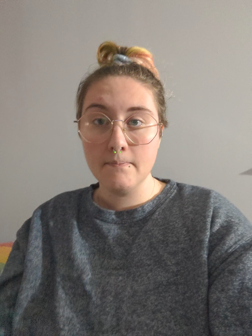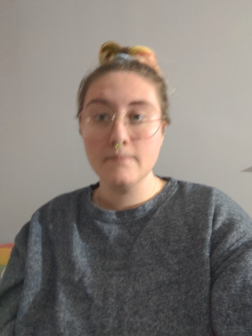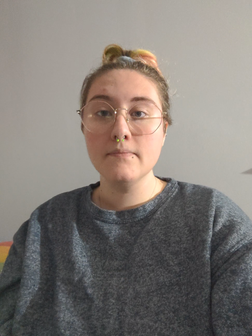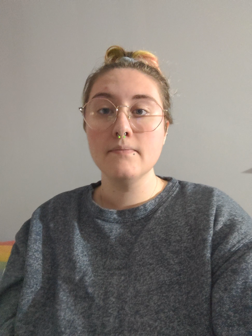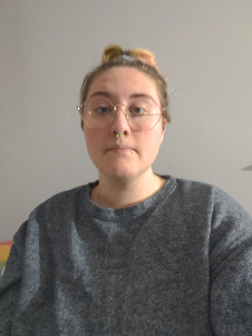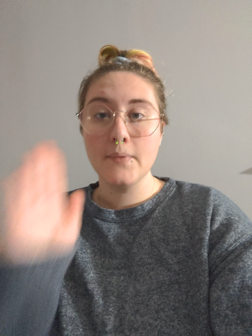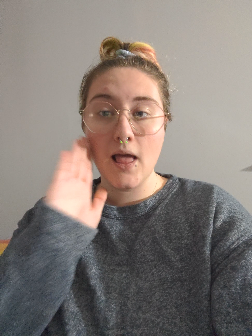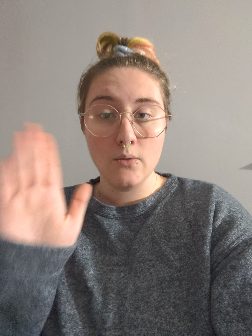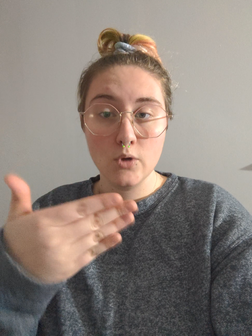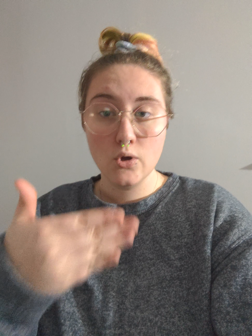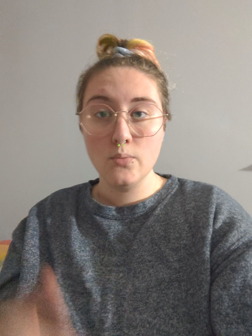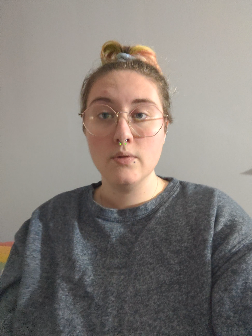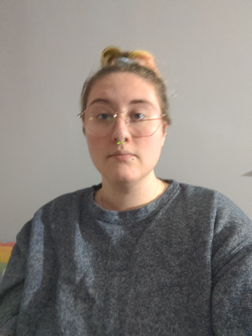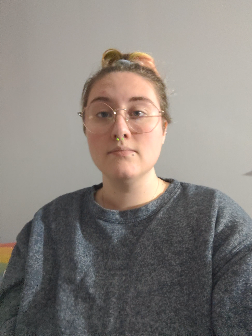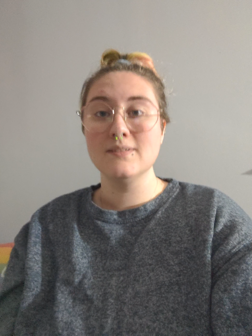bedroom